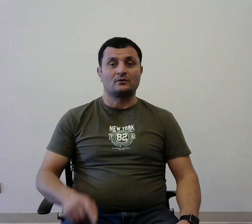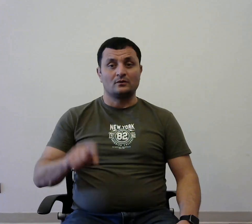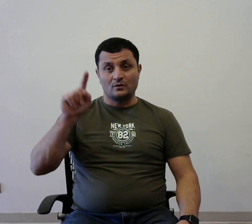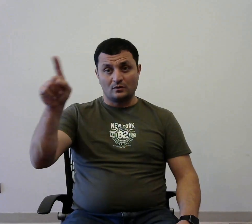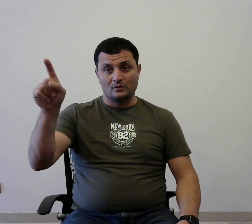O